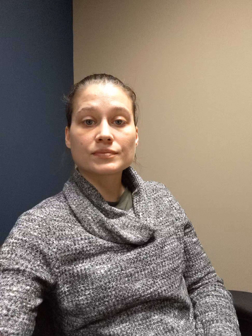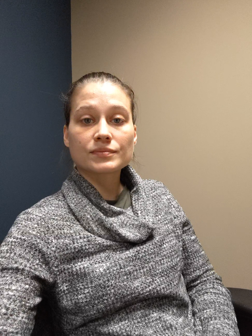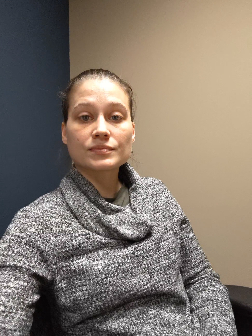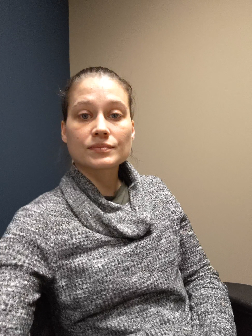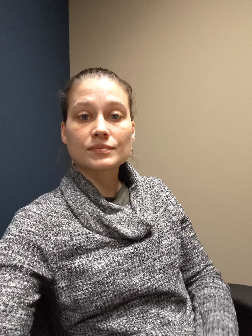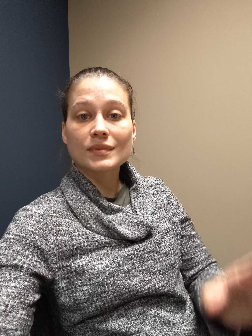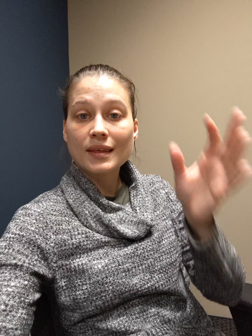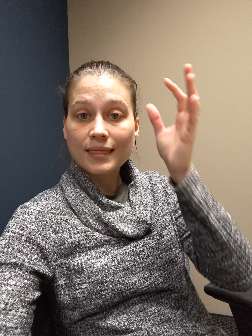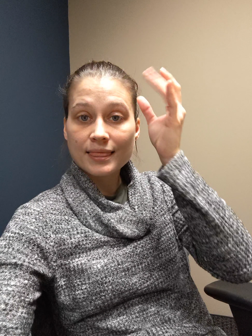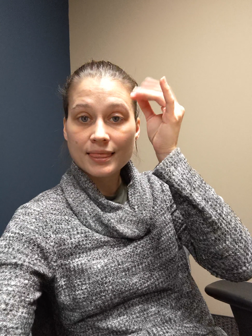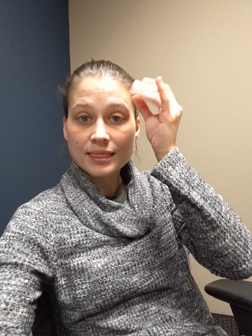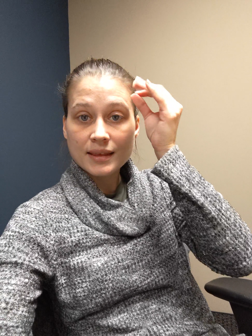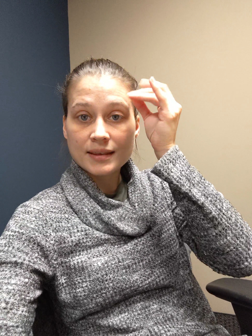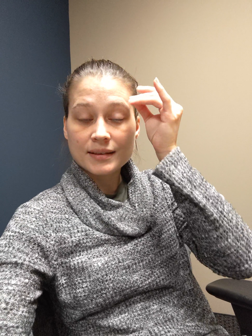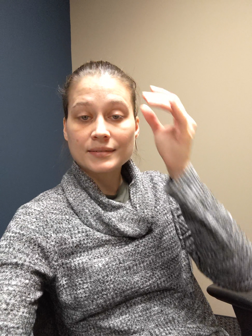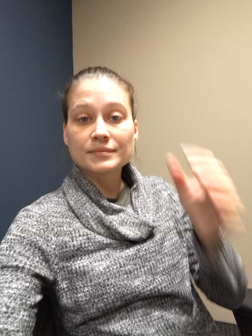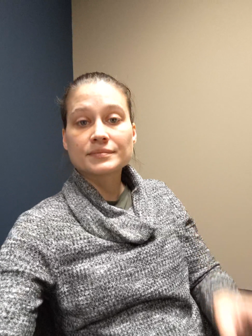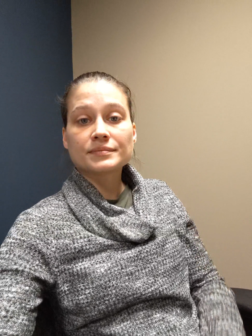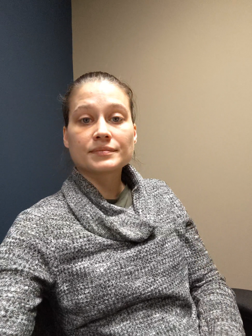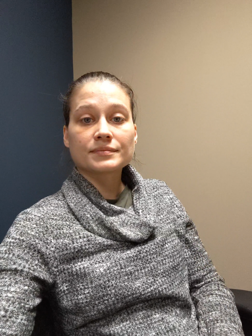think